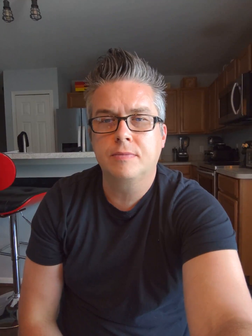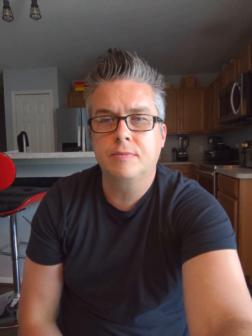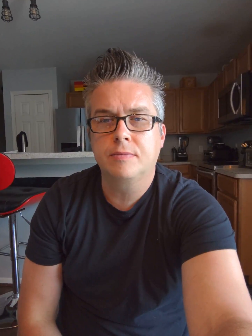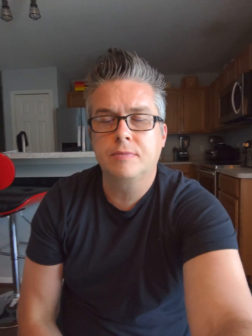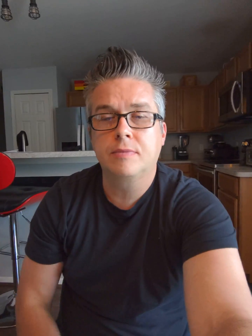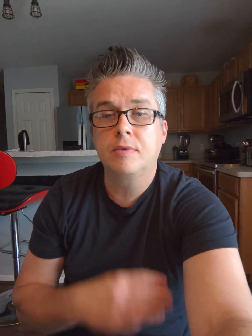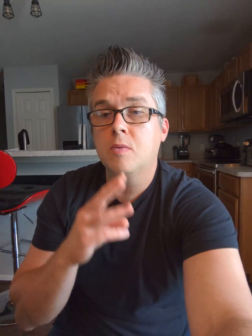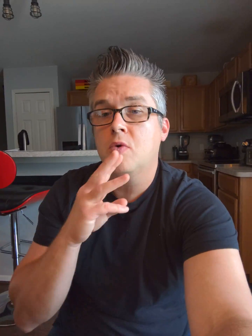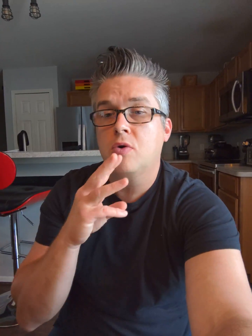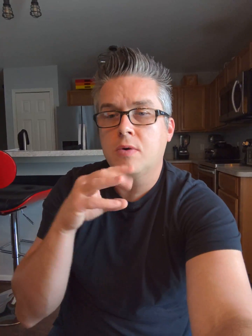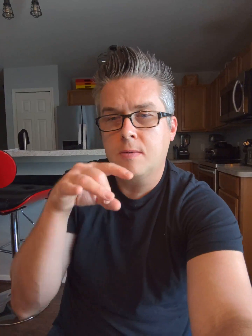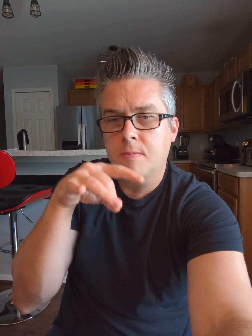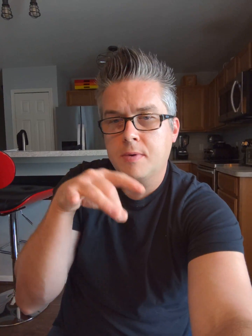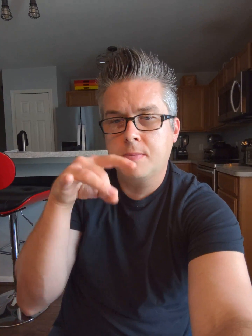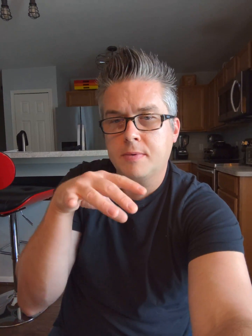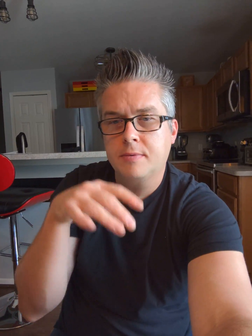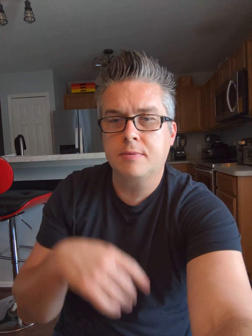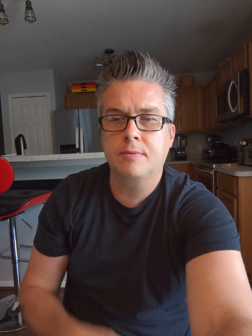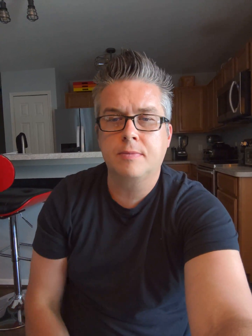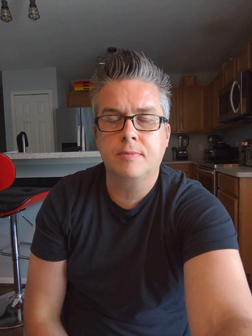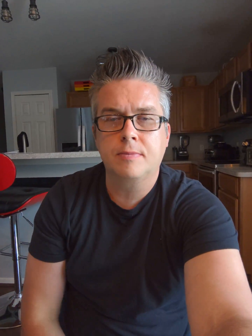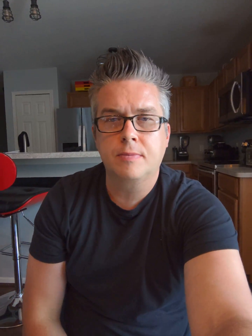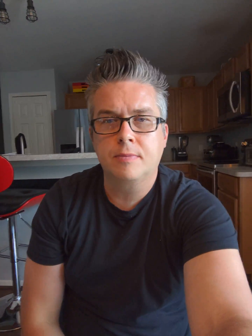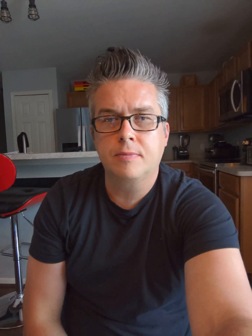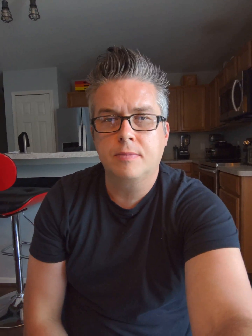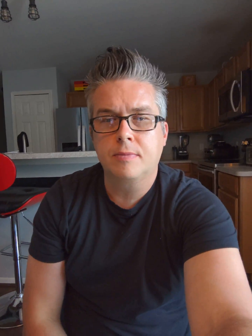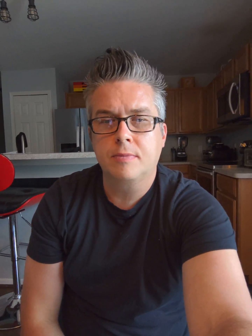melon